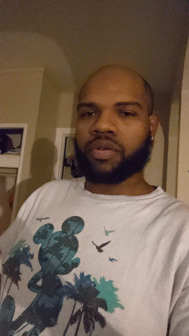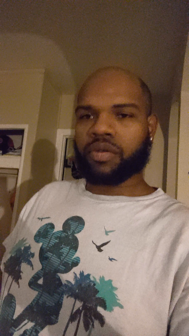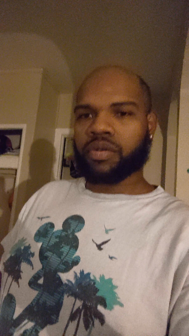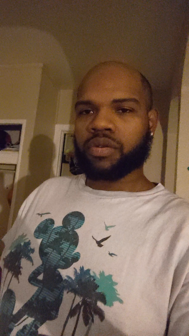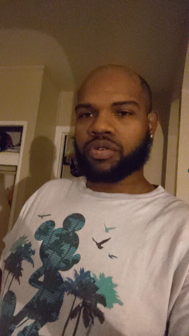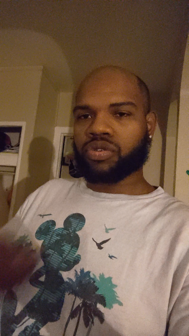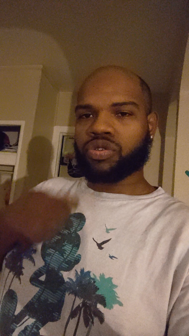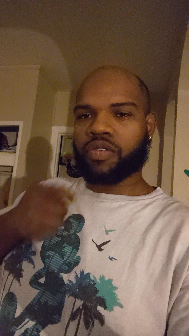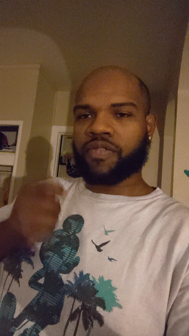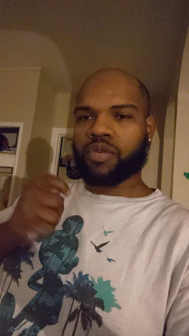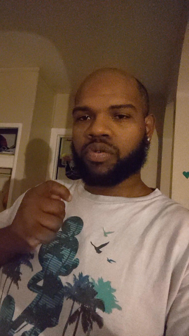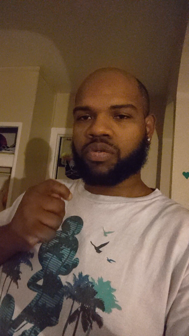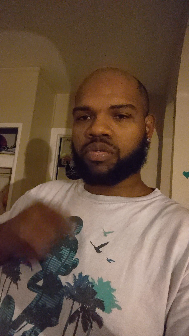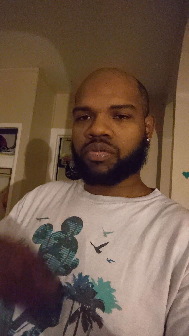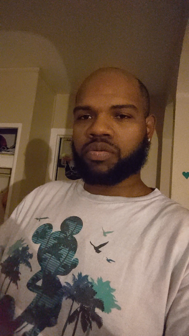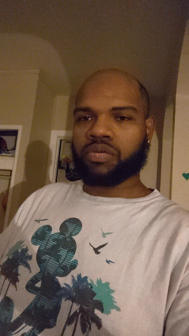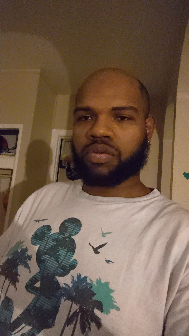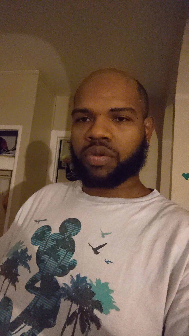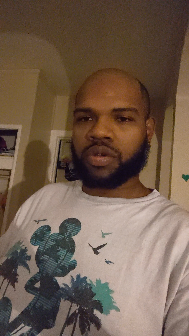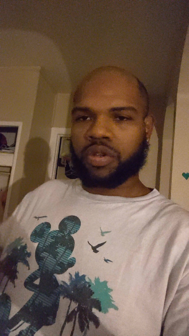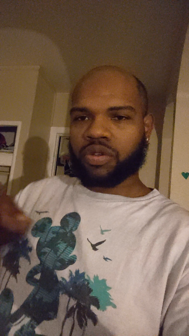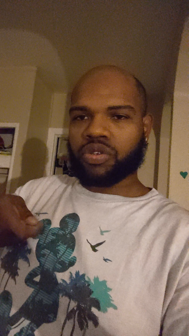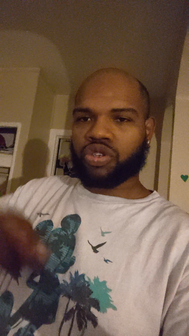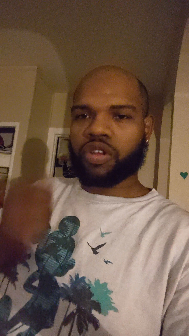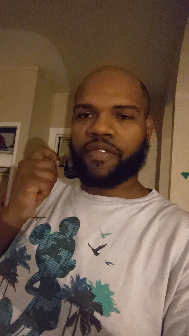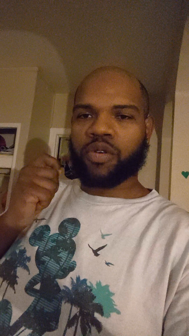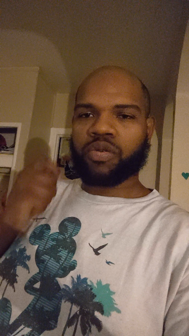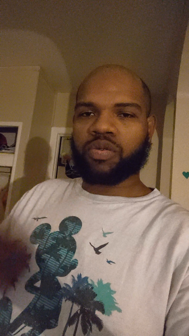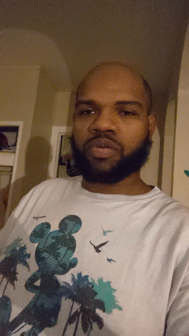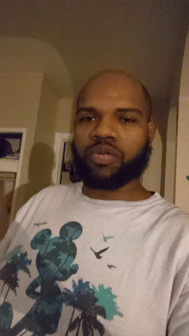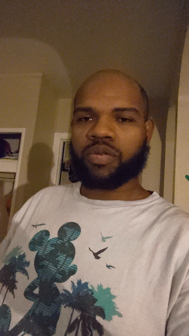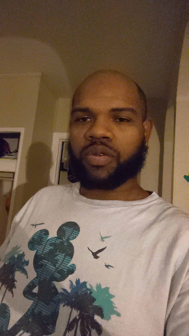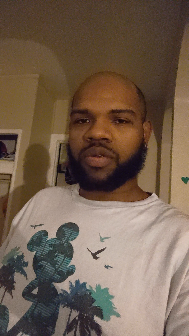shovel